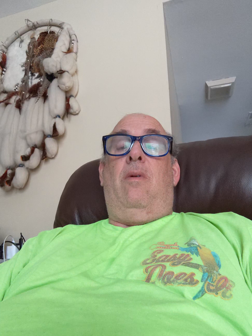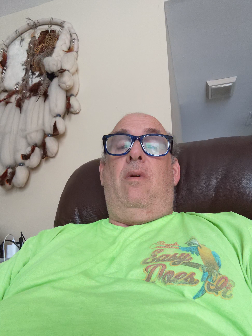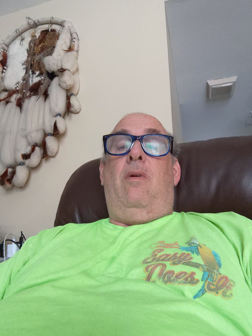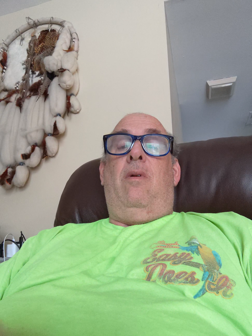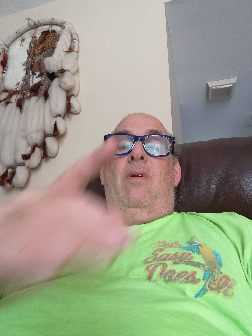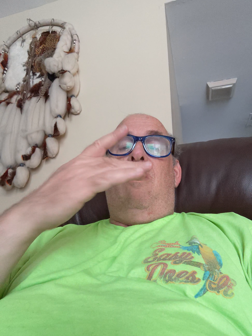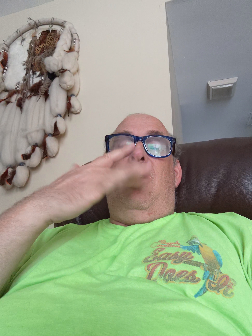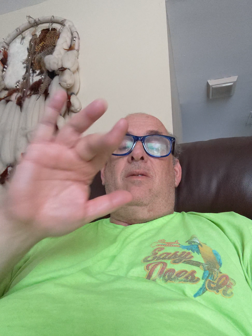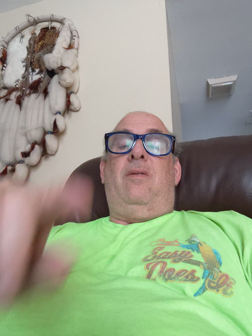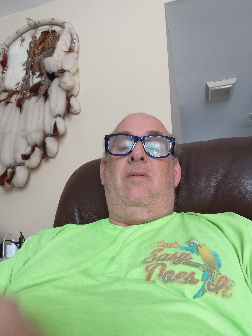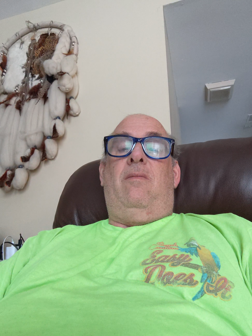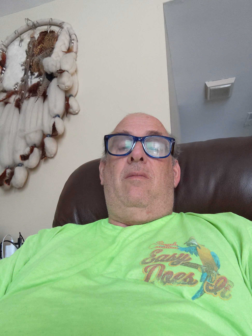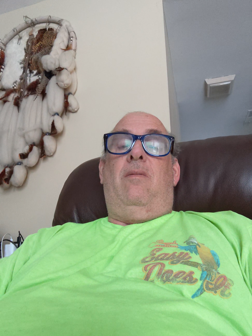hot